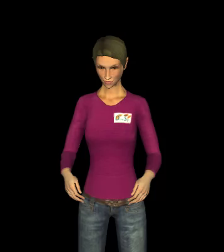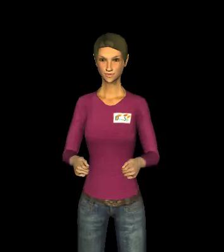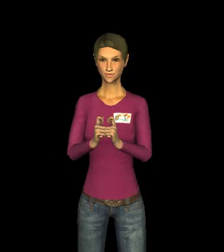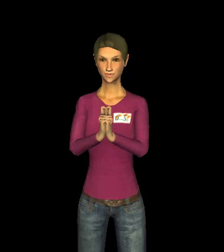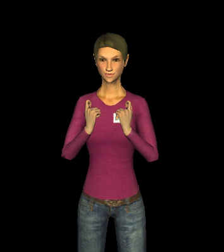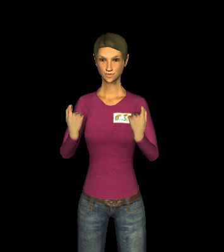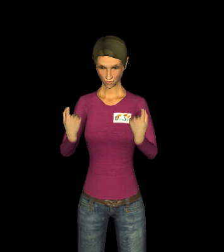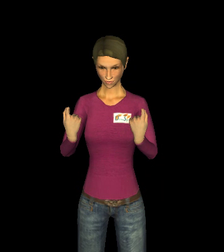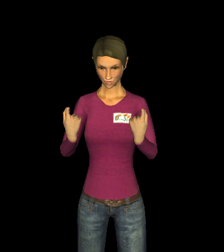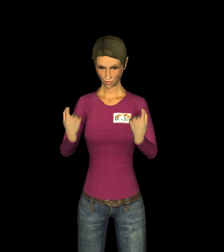صحف